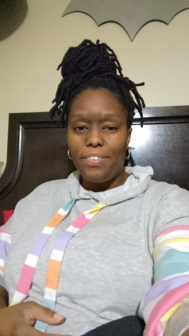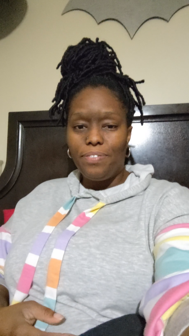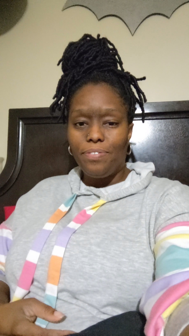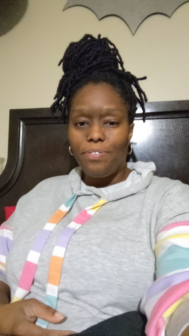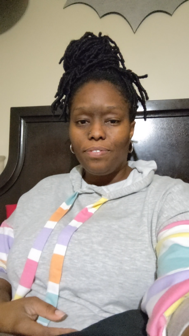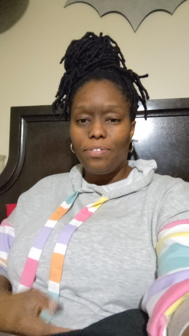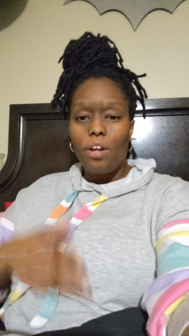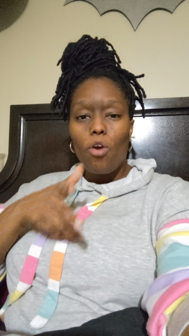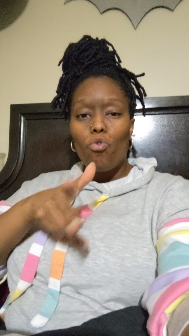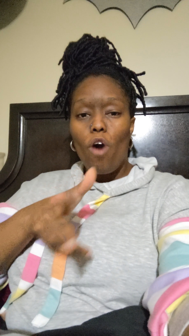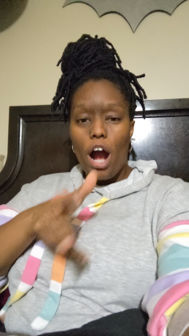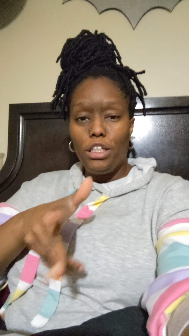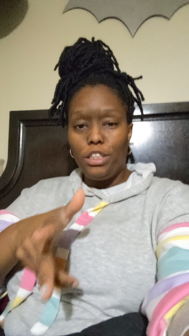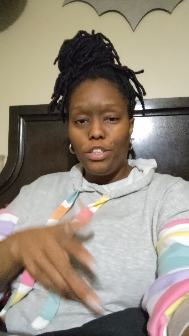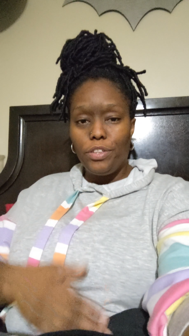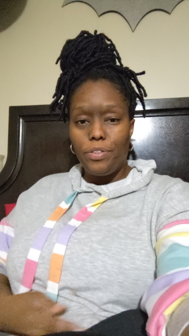garage